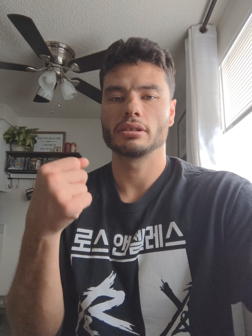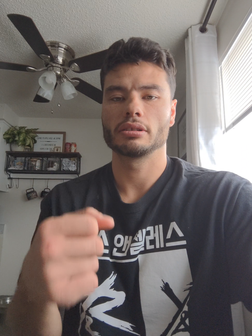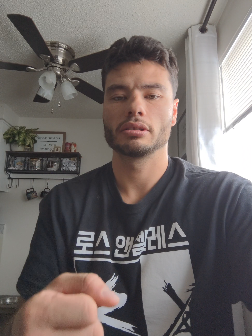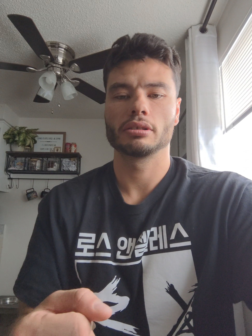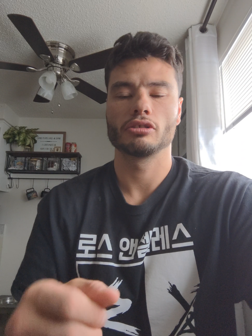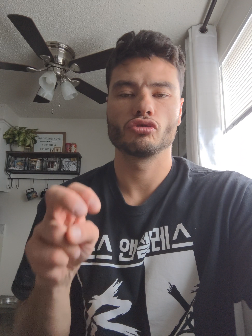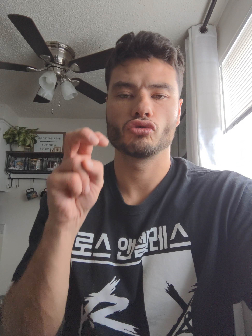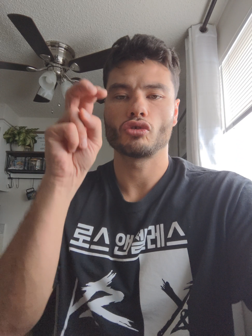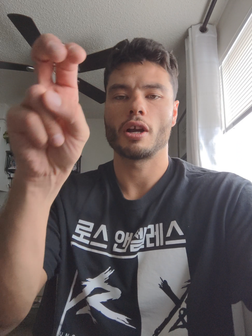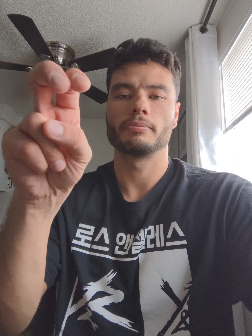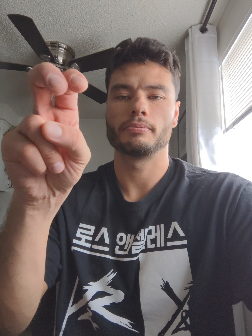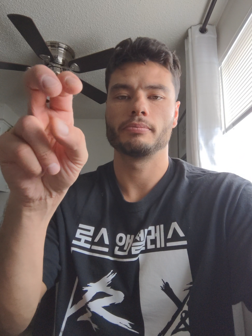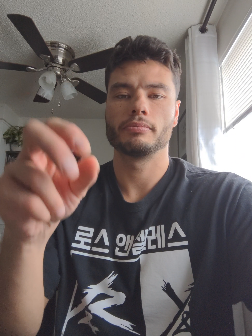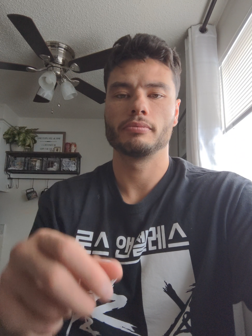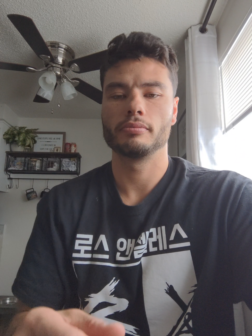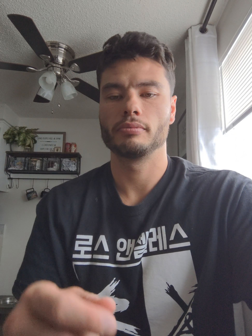jump